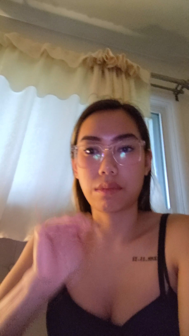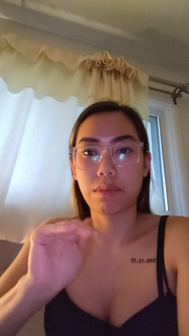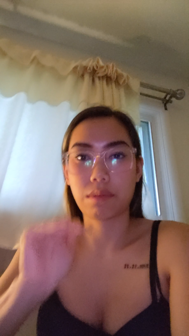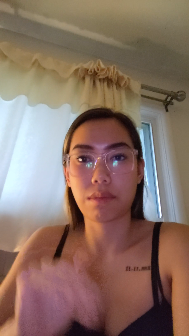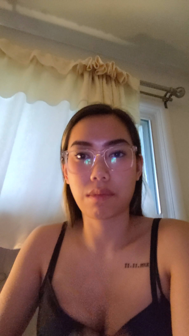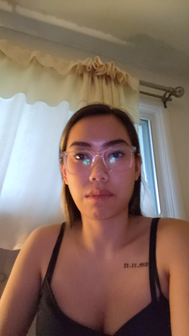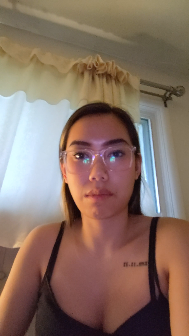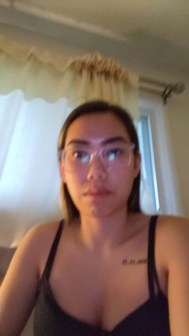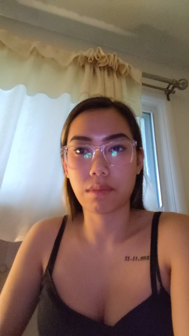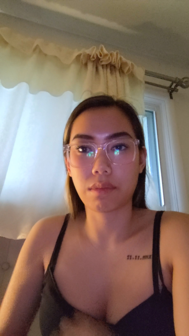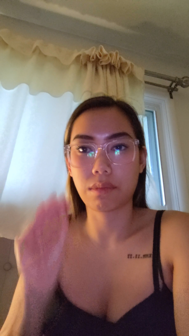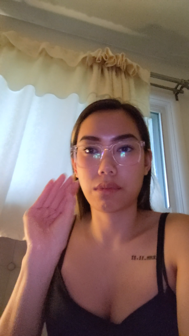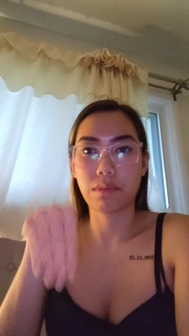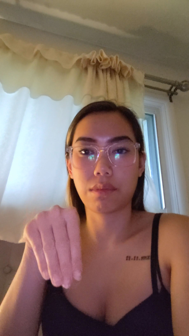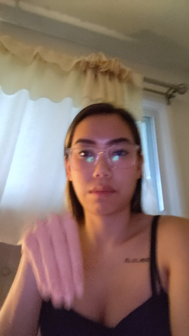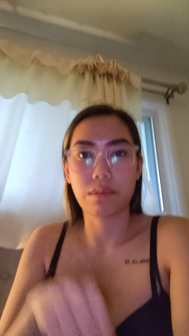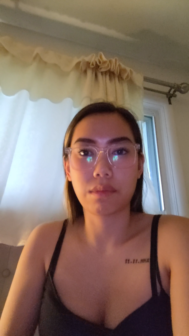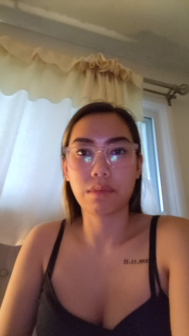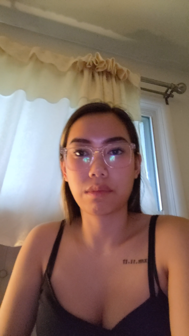put